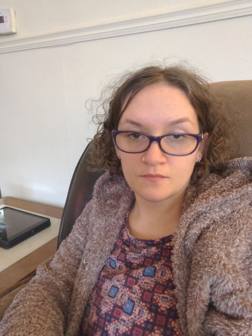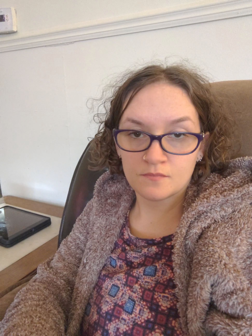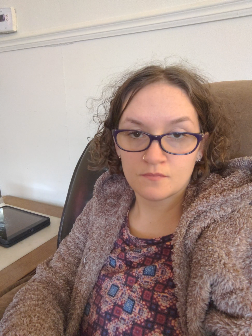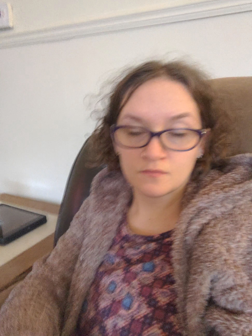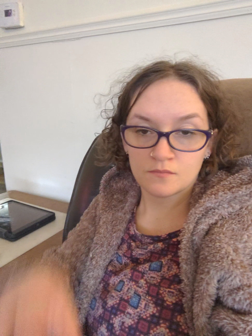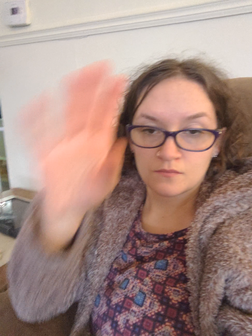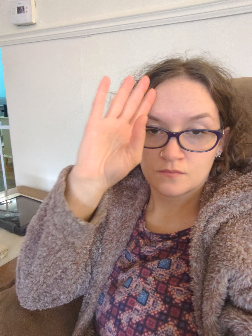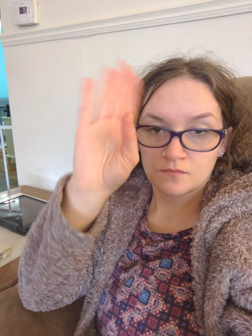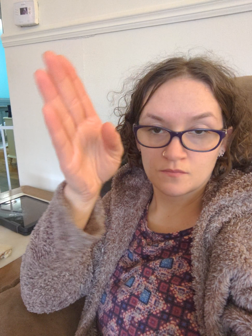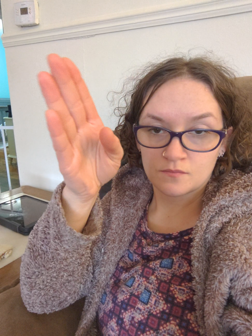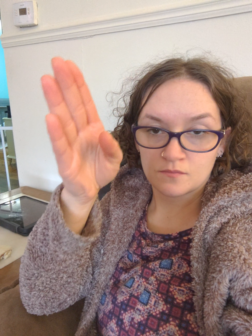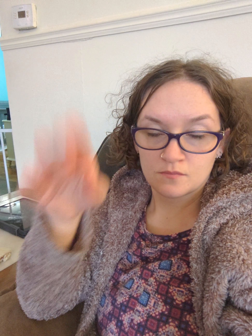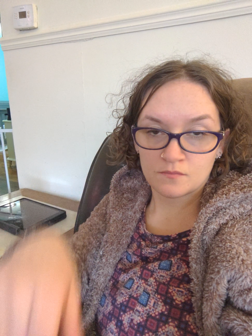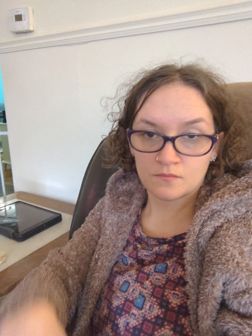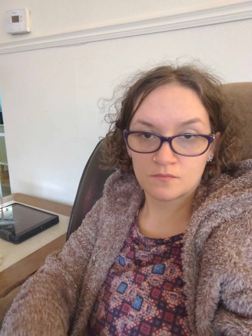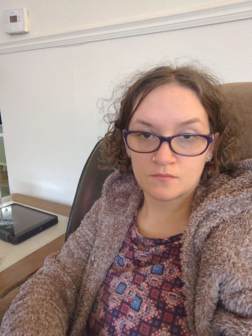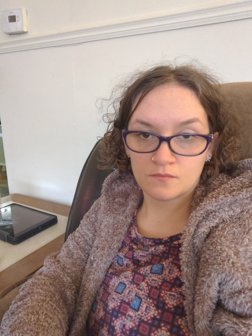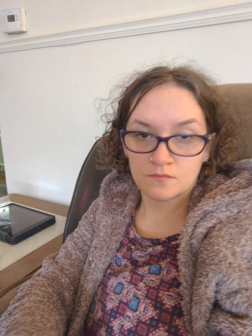hello